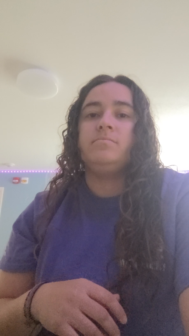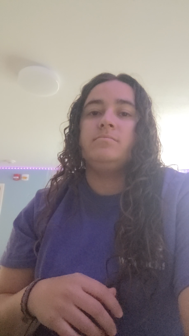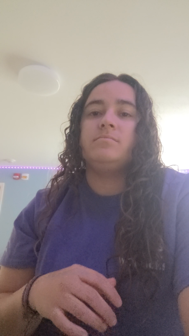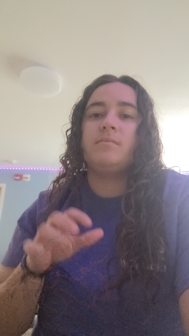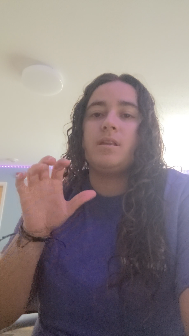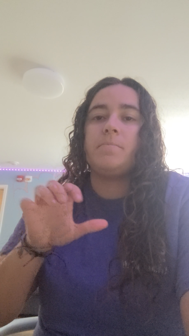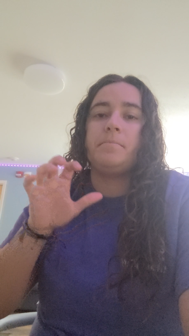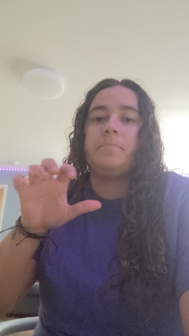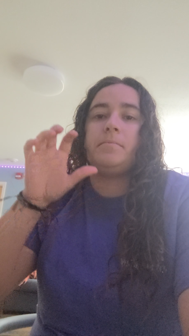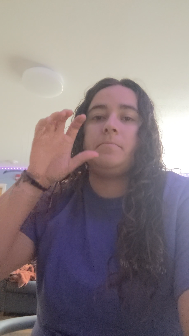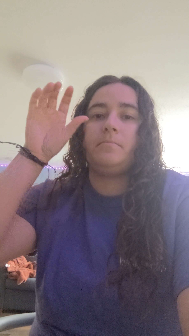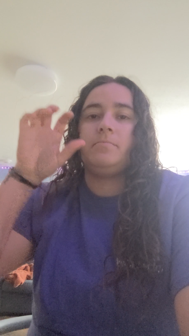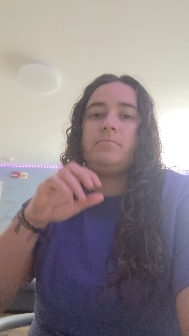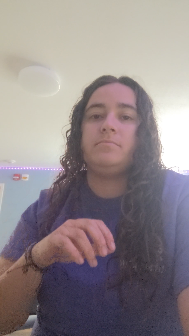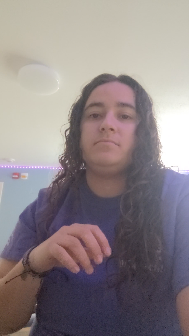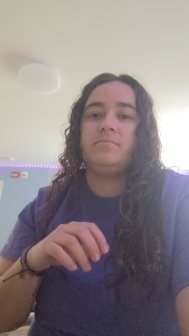climb